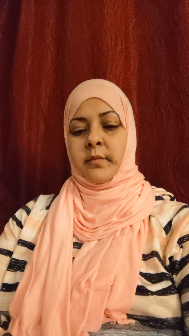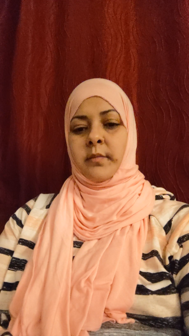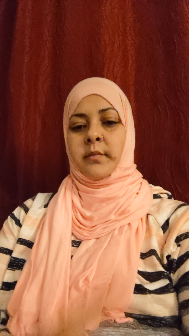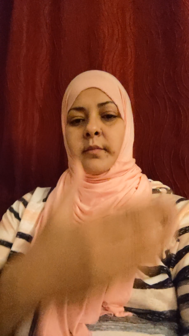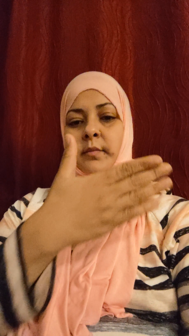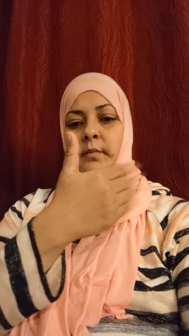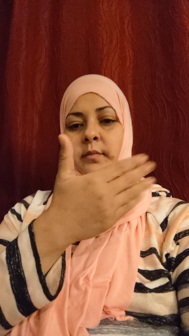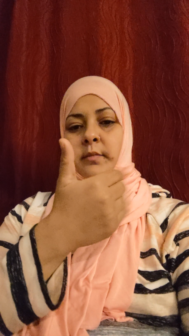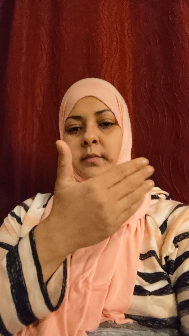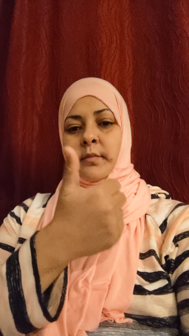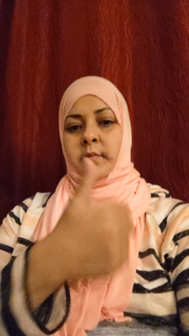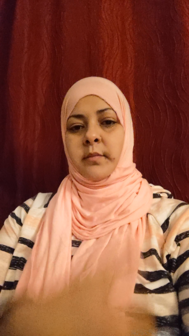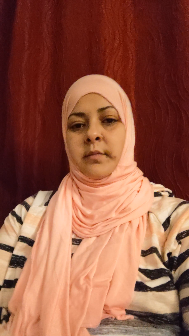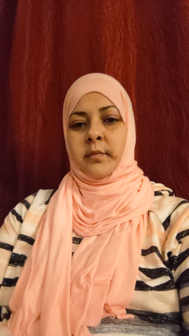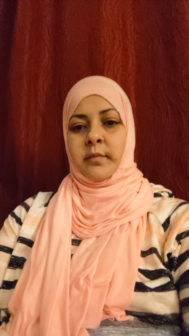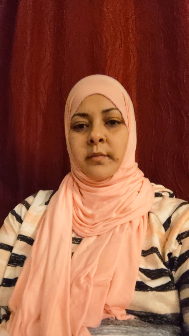butterfly